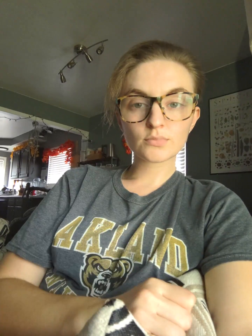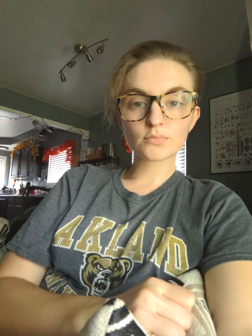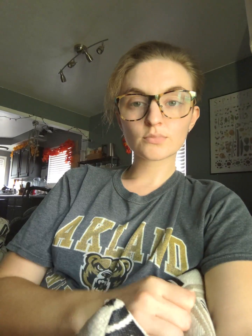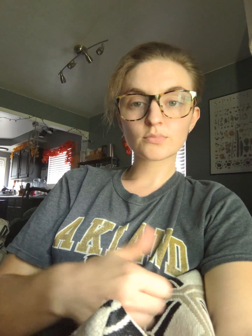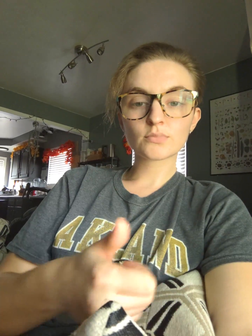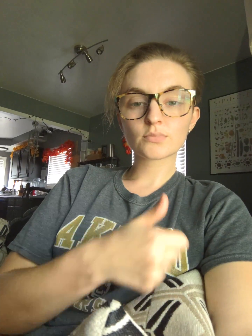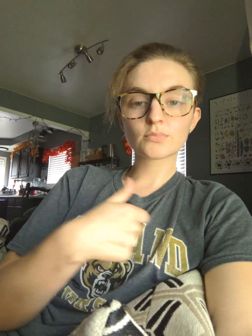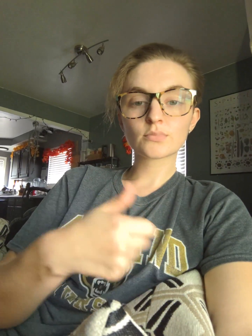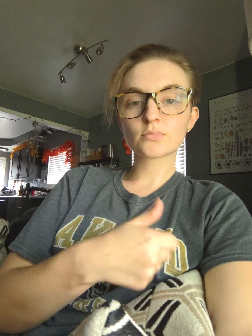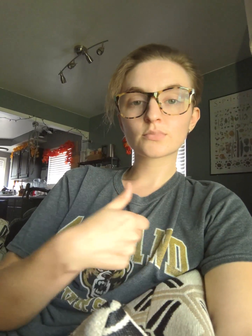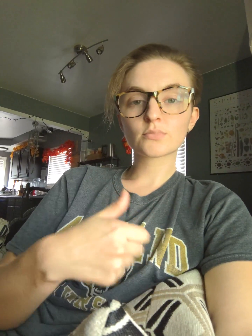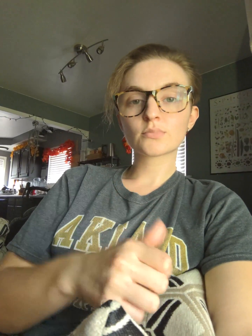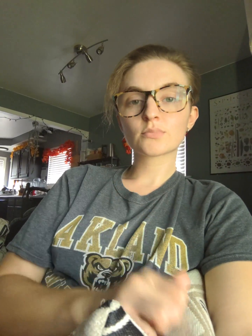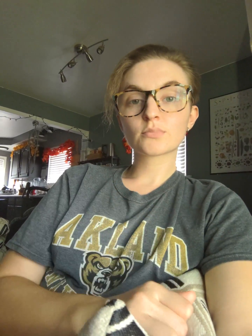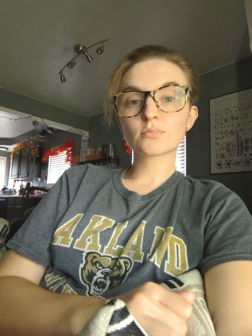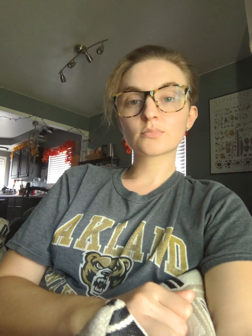basement